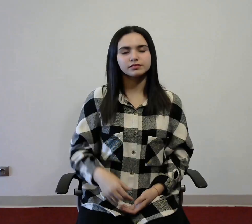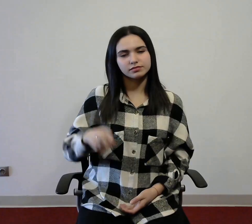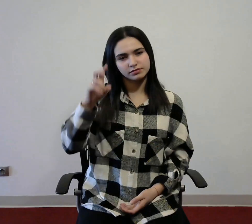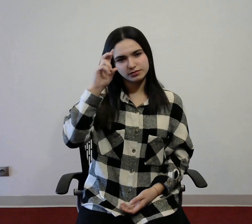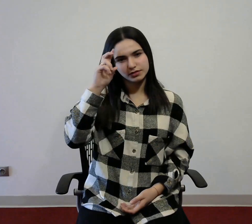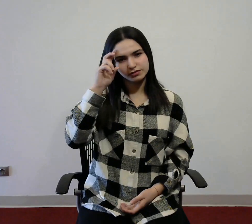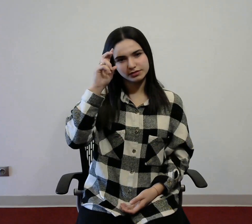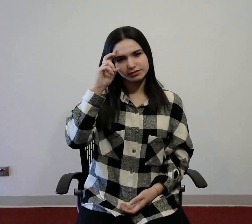dövlət